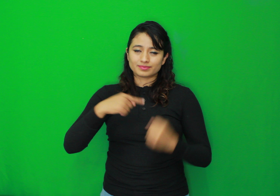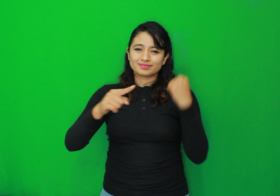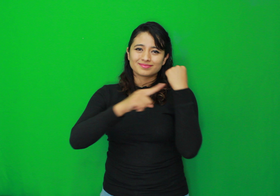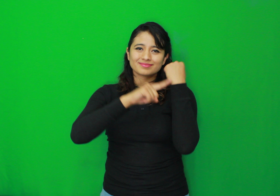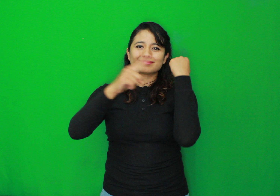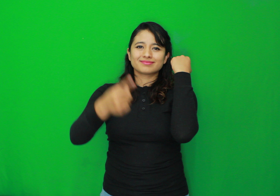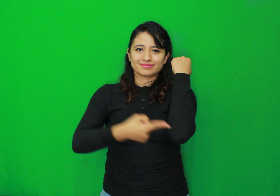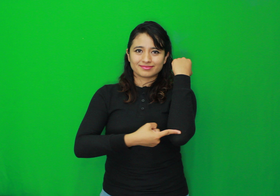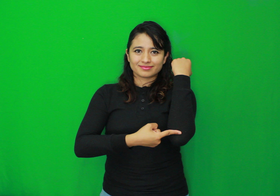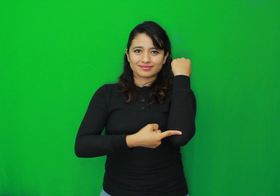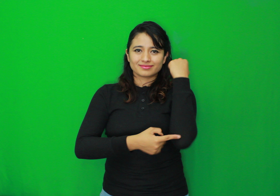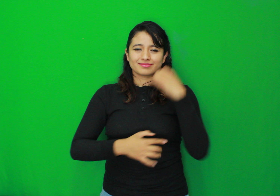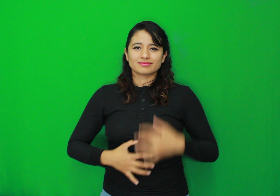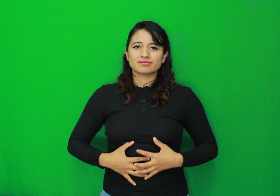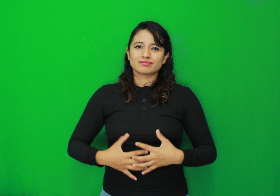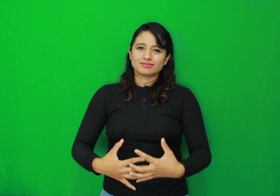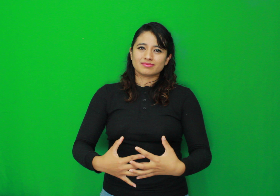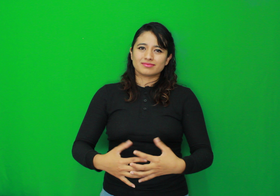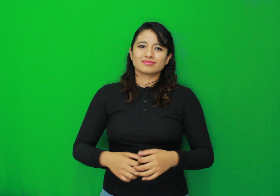embarazada